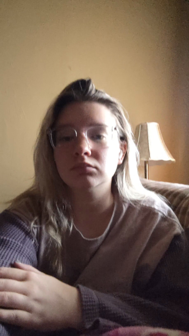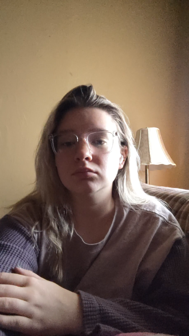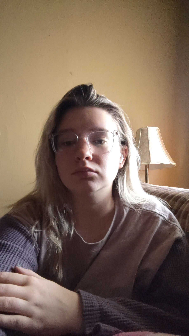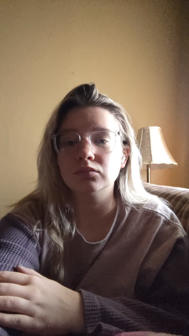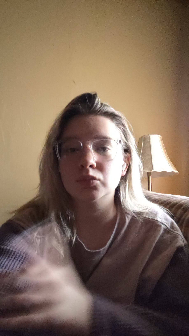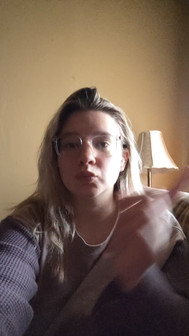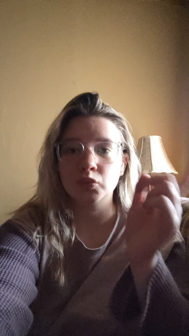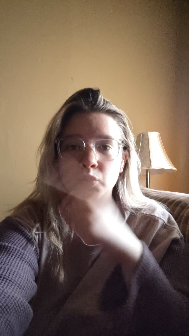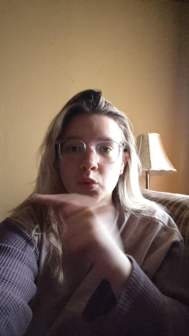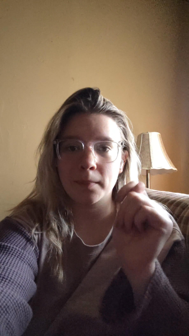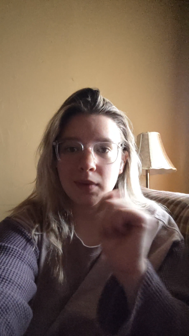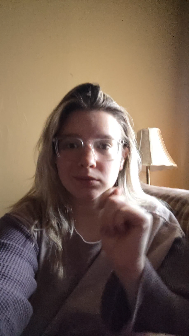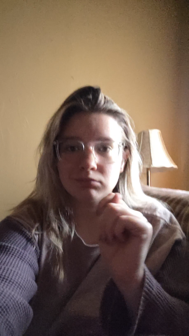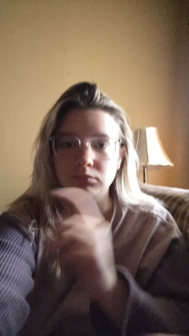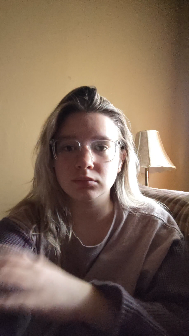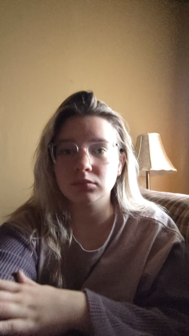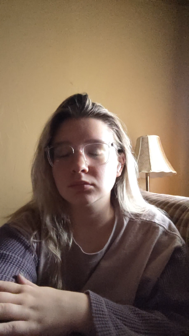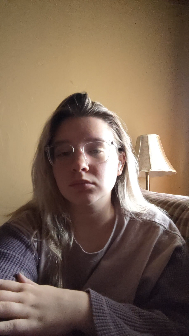go potty